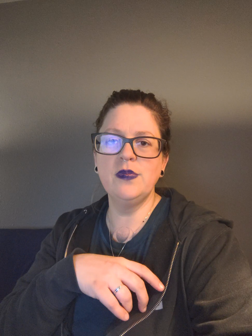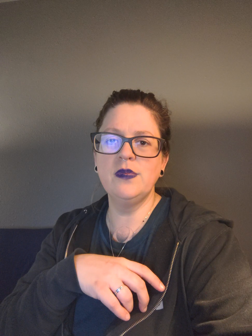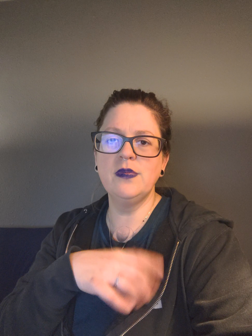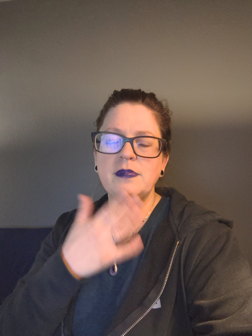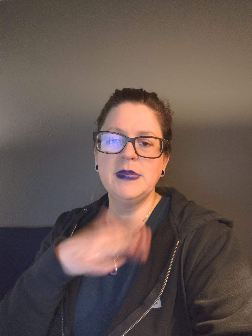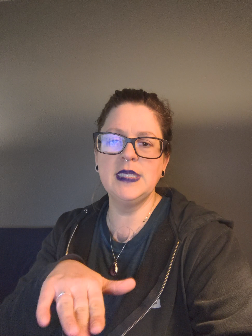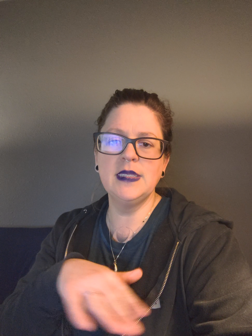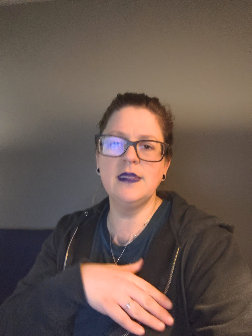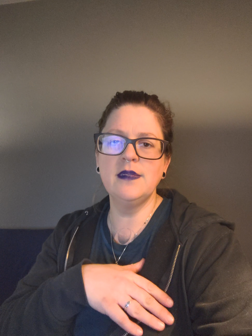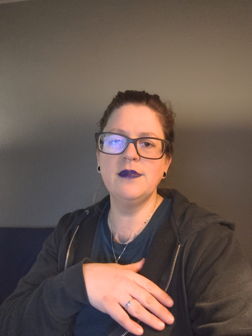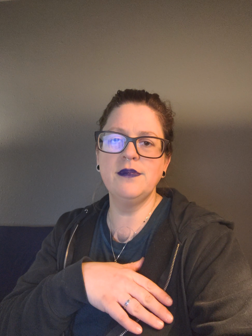bad